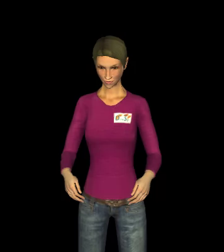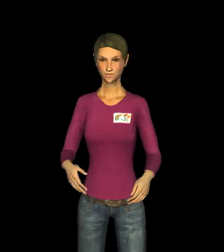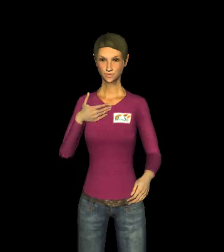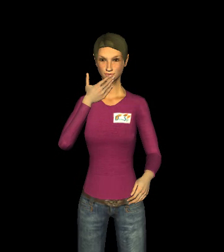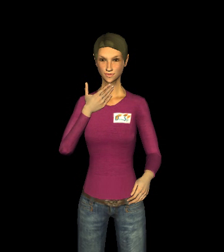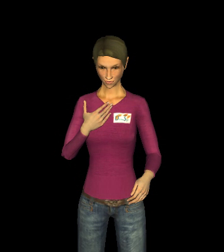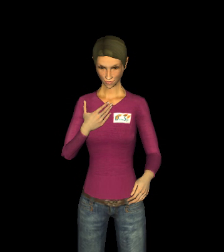يشكر